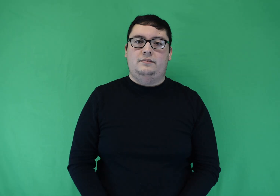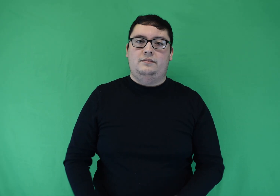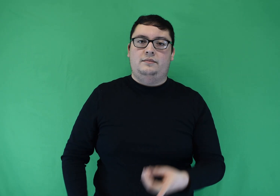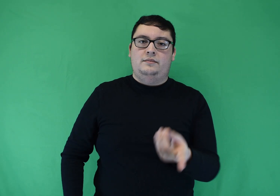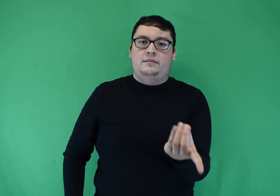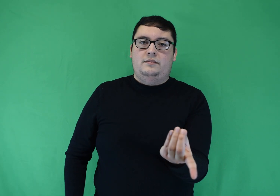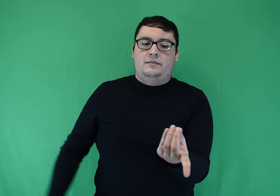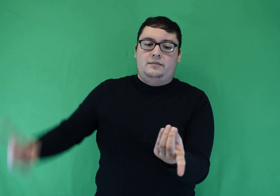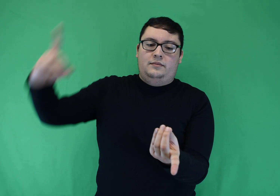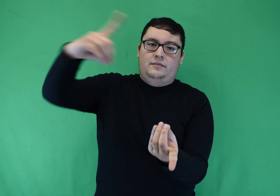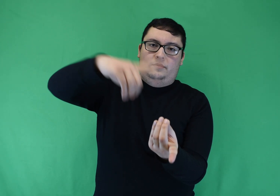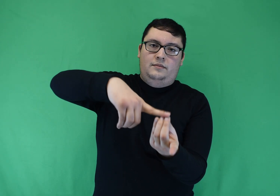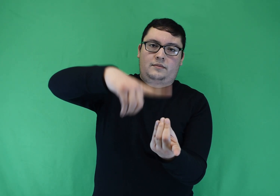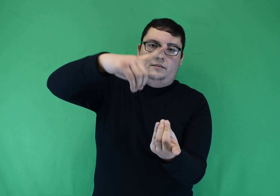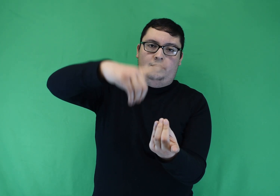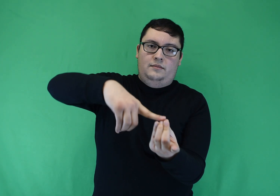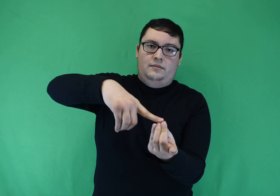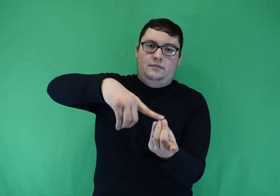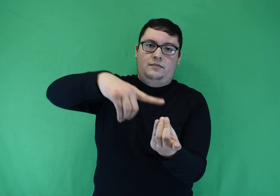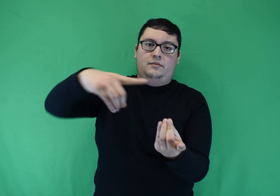dónde